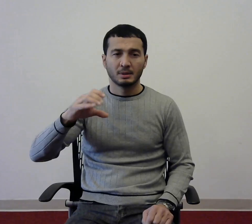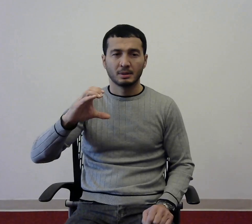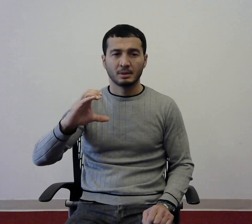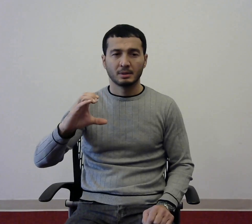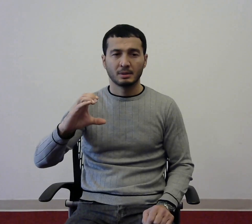S